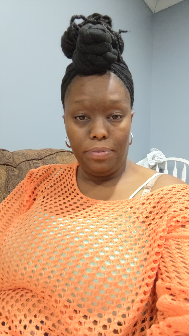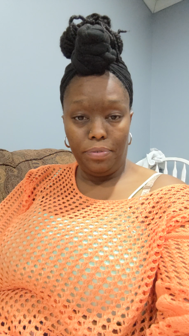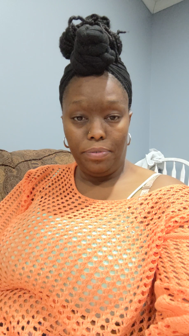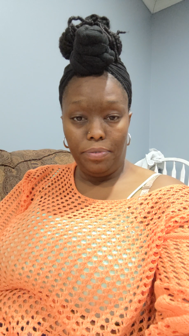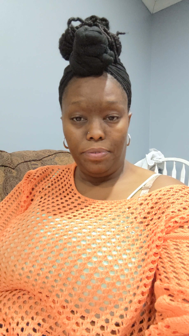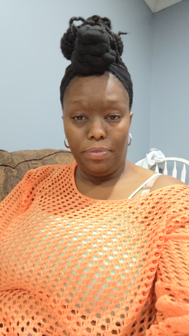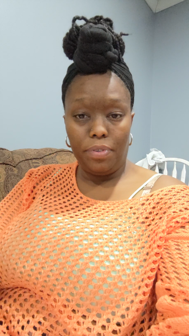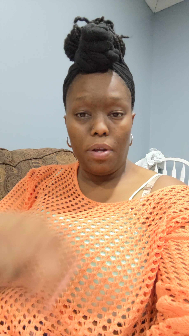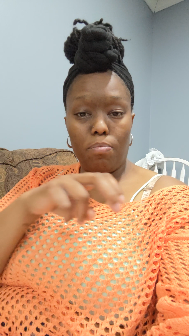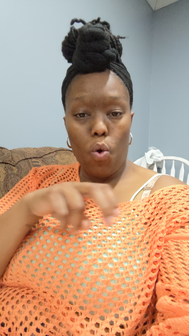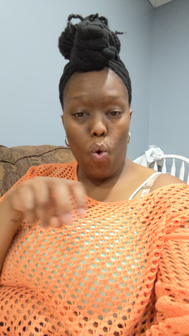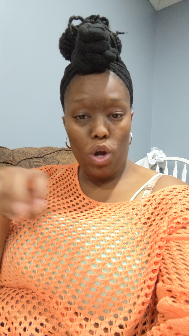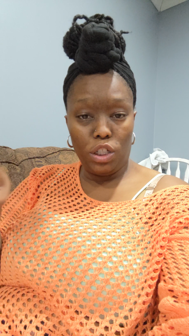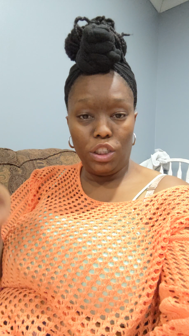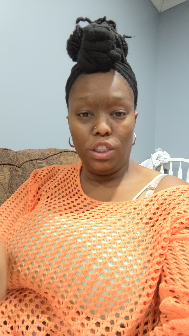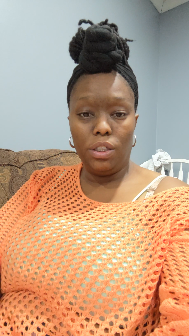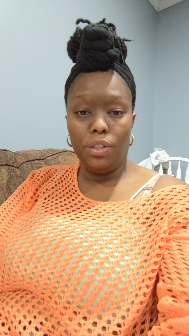porch